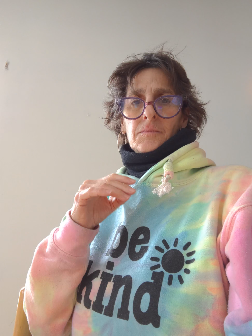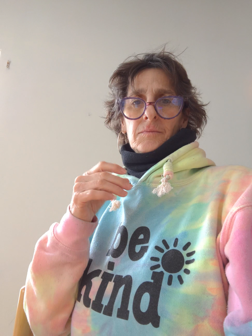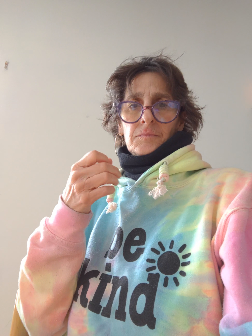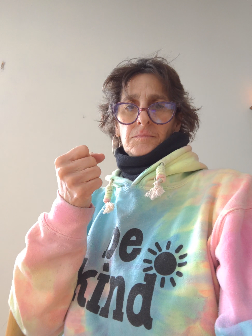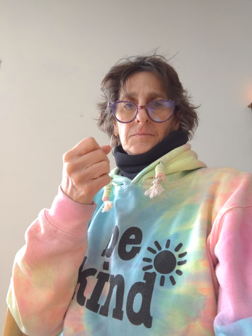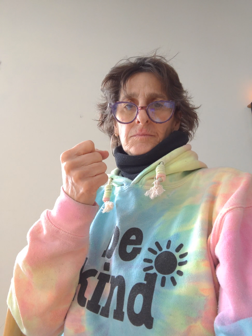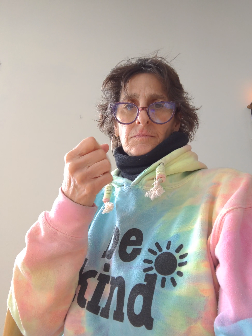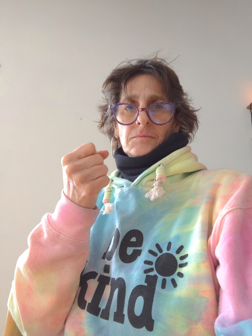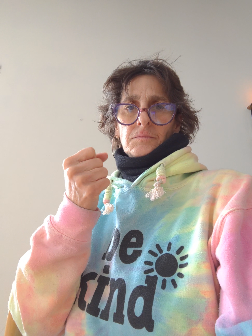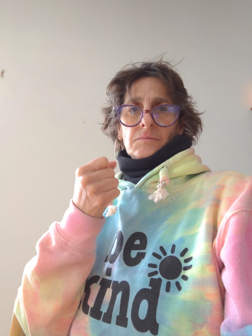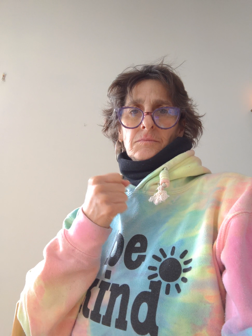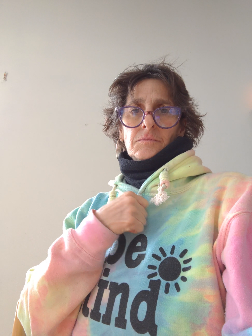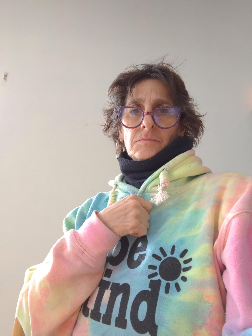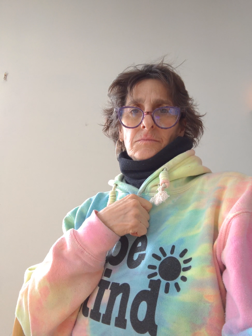milk